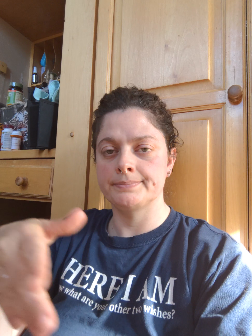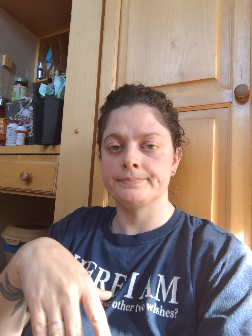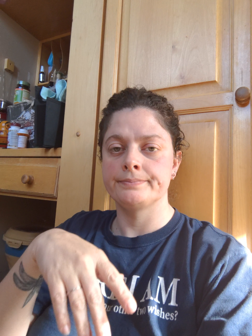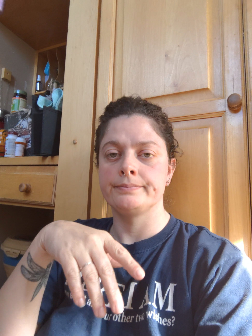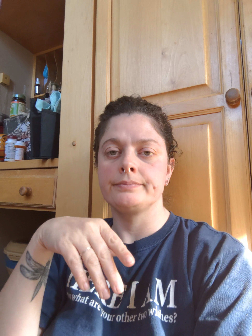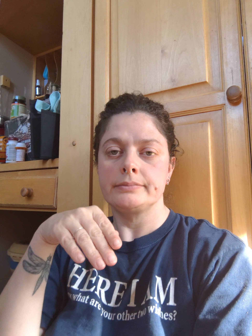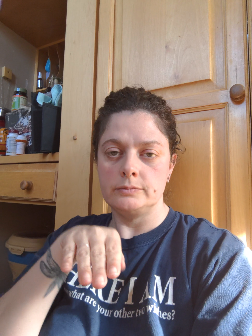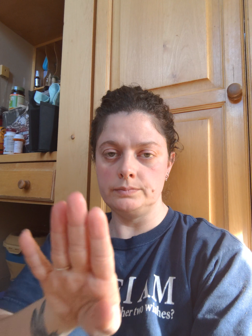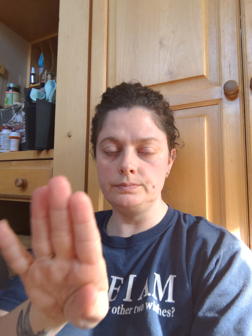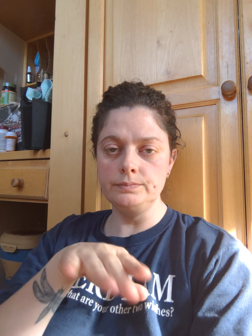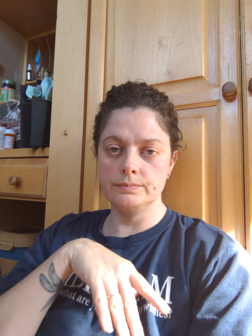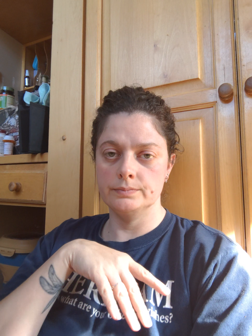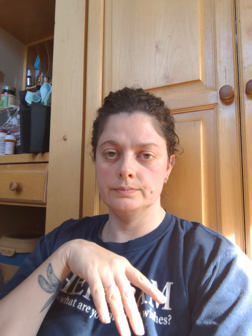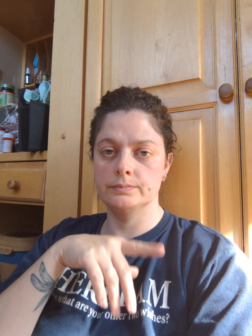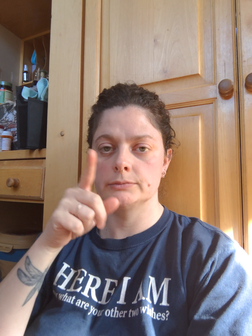into